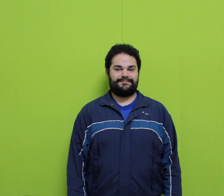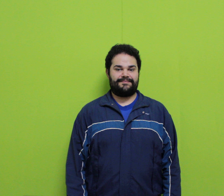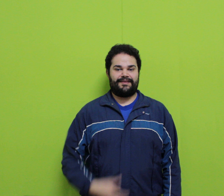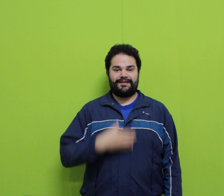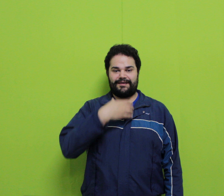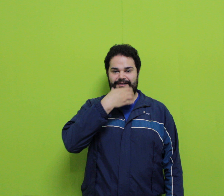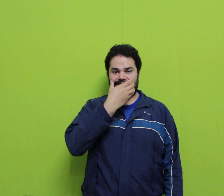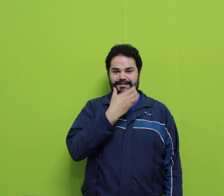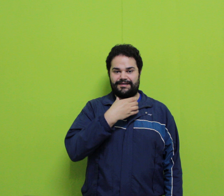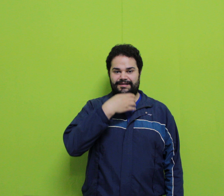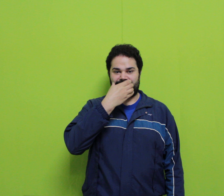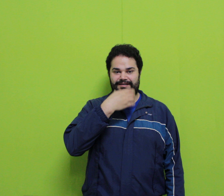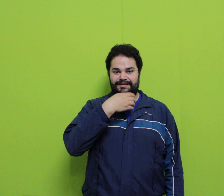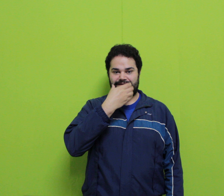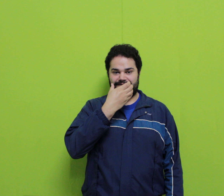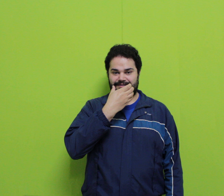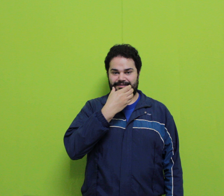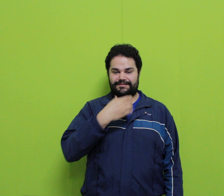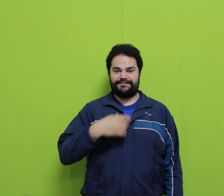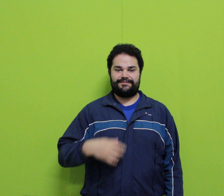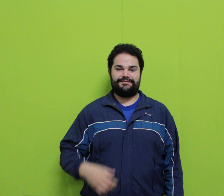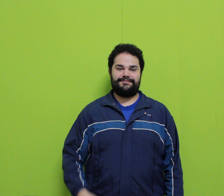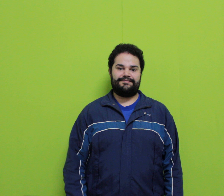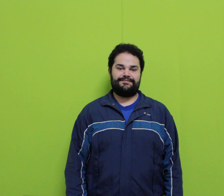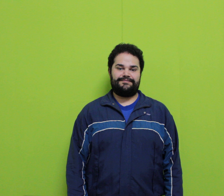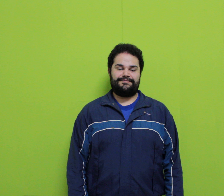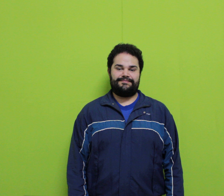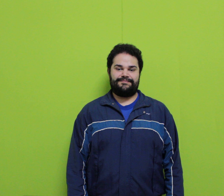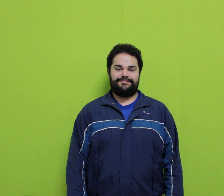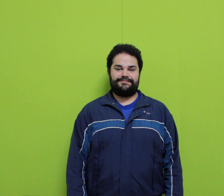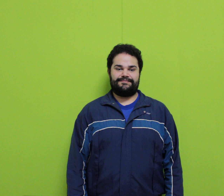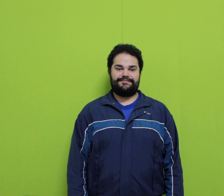maçã